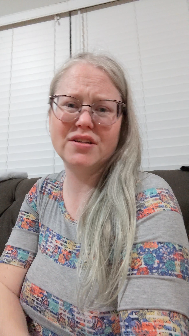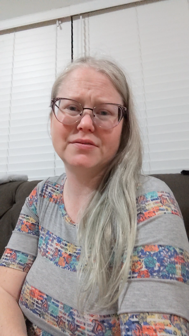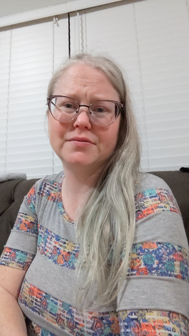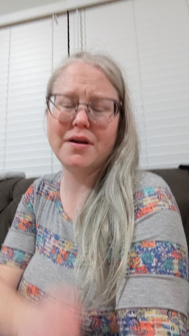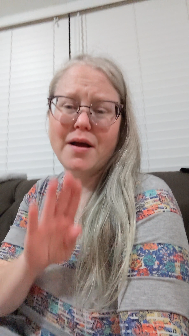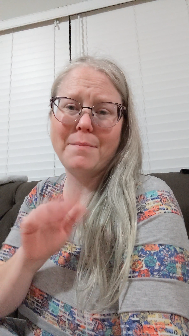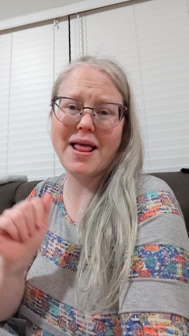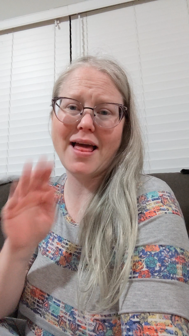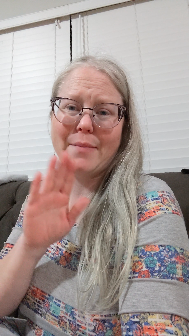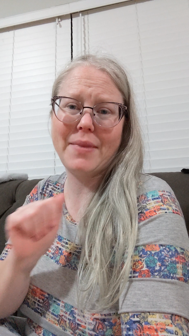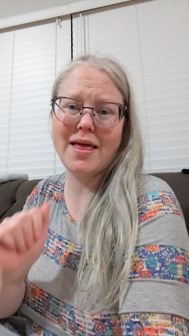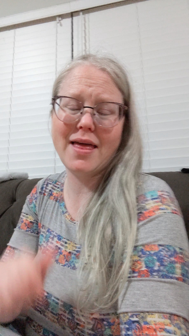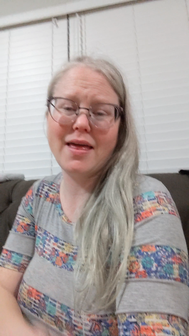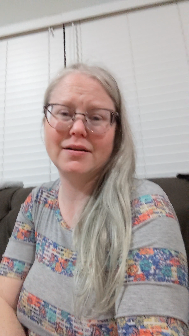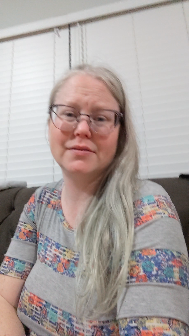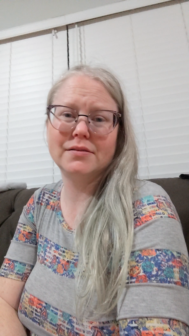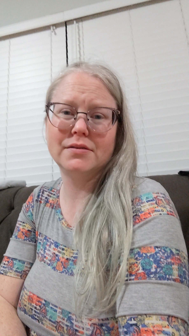baa baa